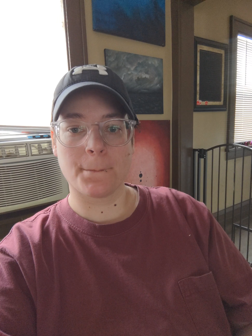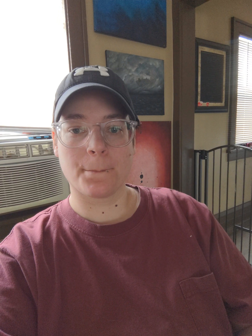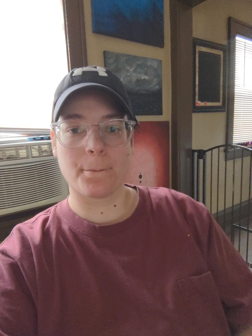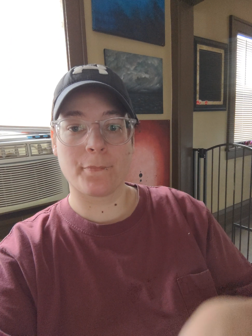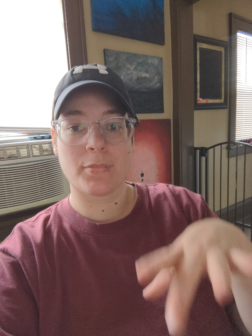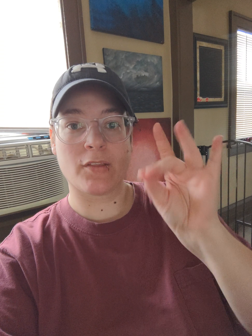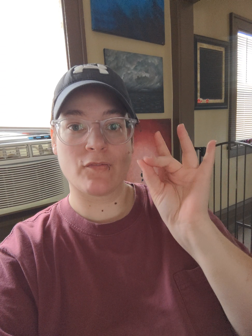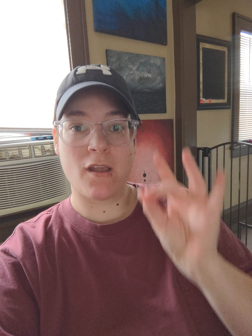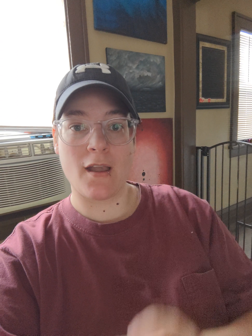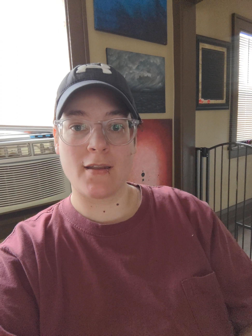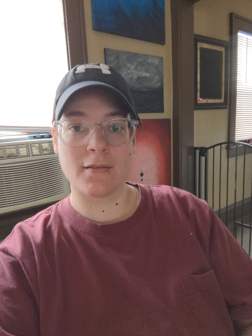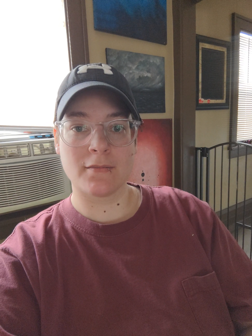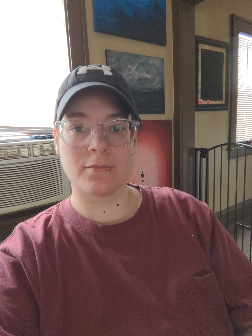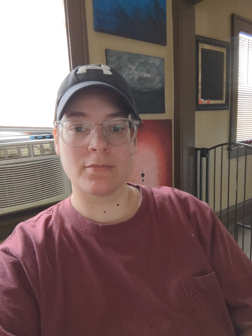find